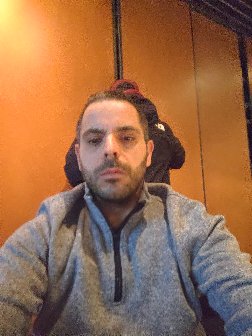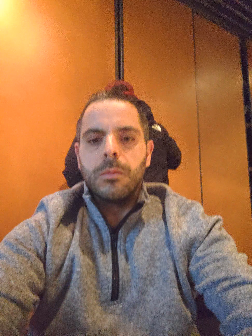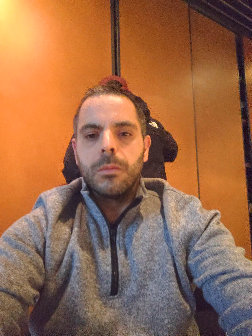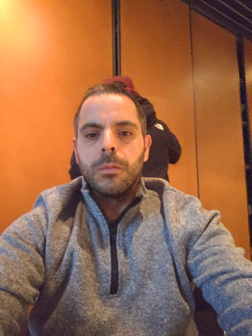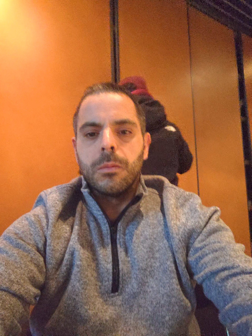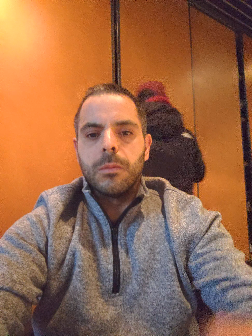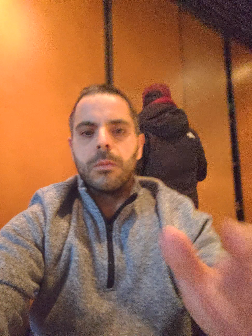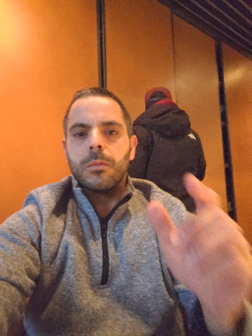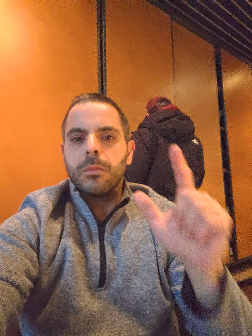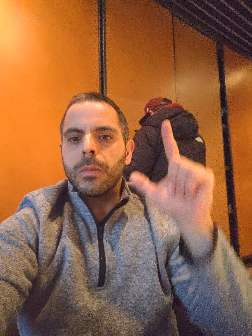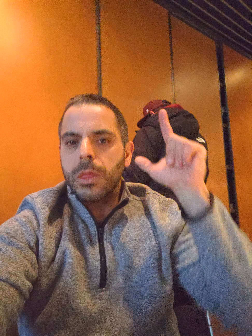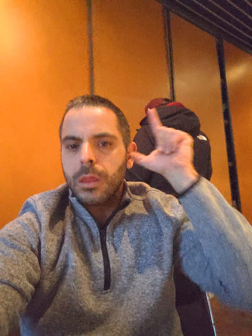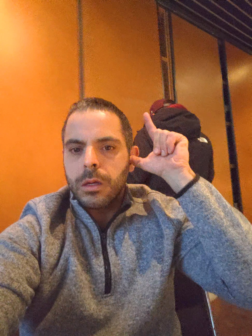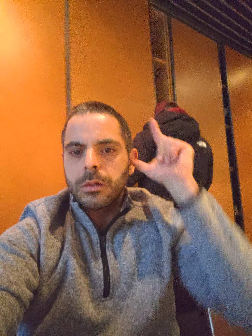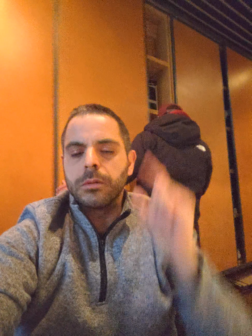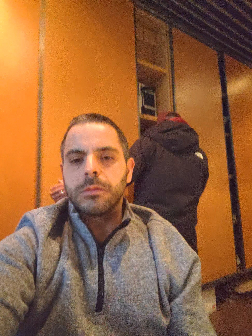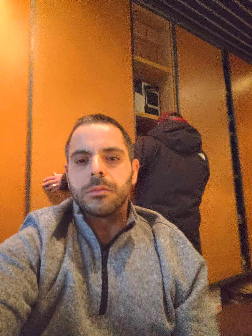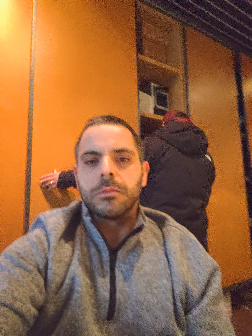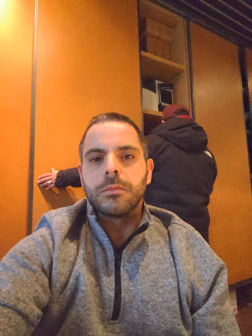listen